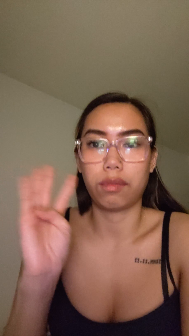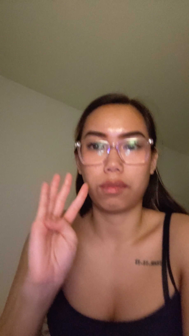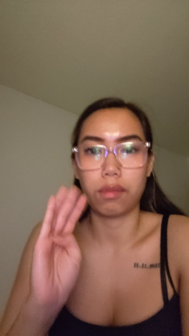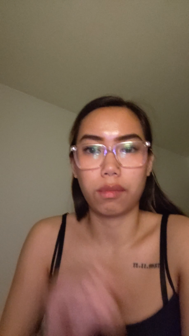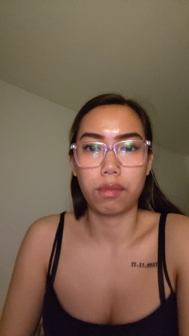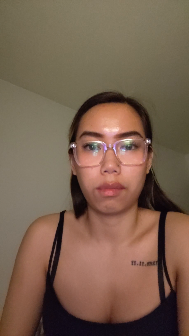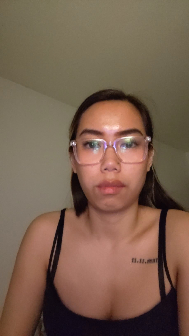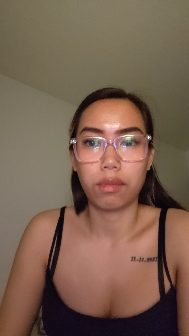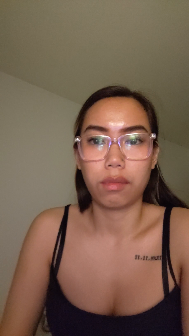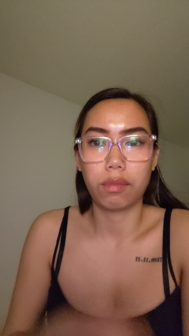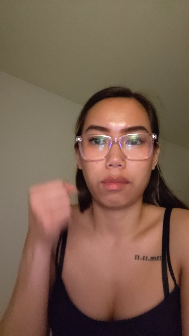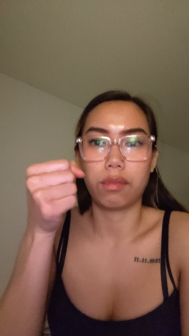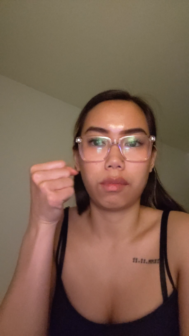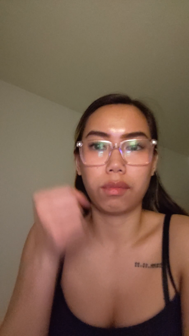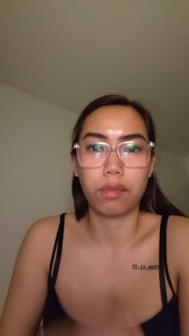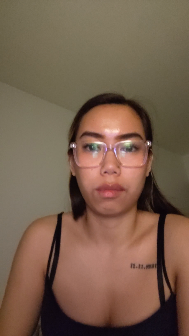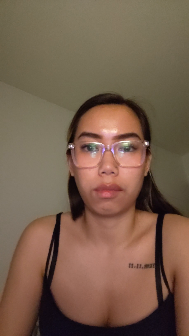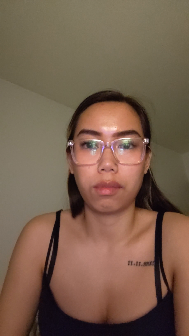hit